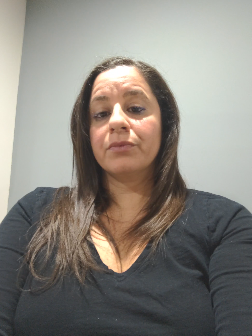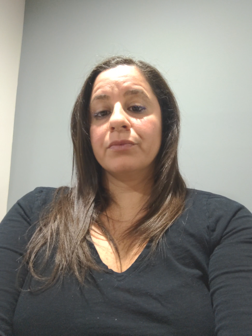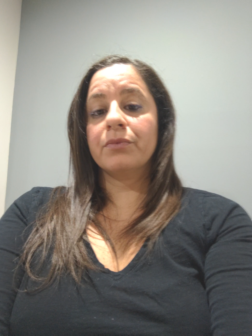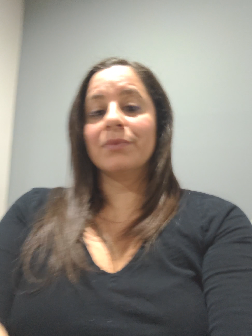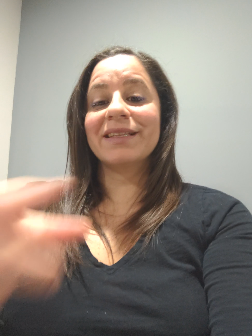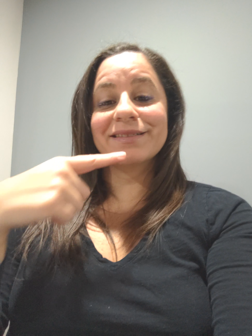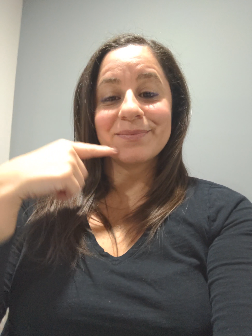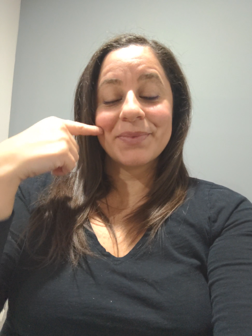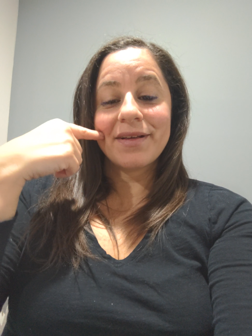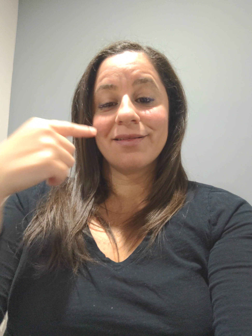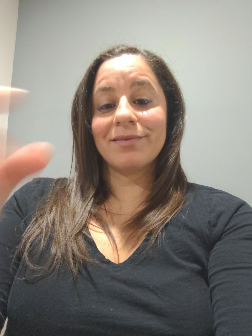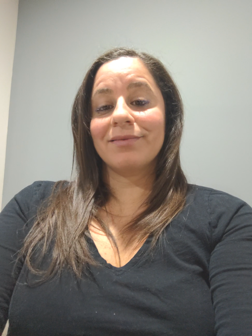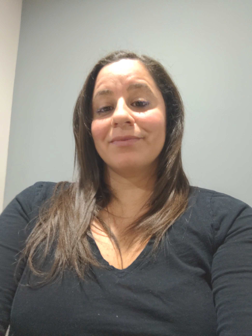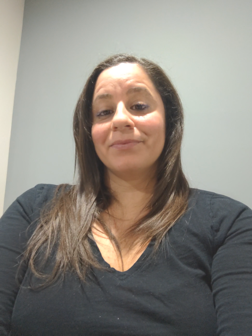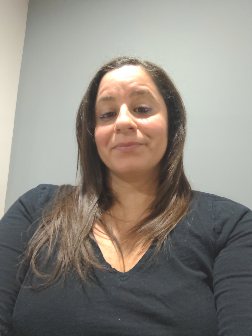smile